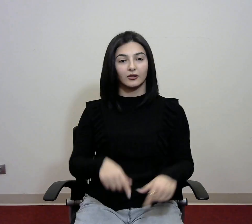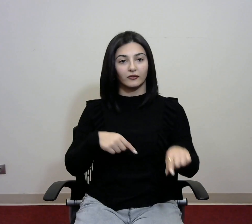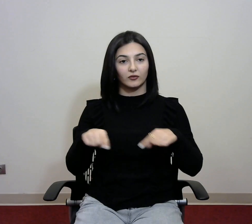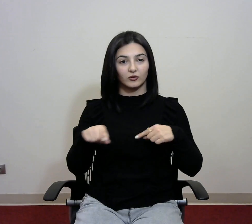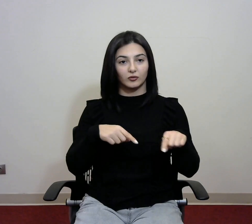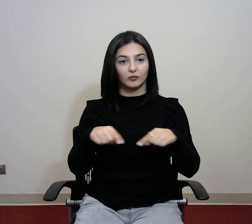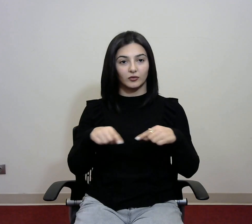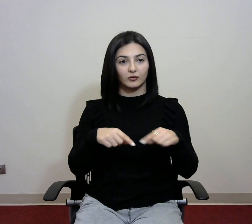futbol